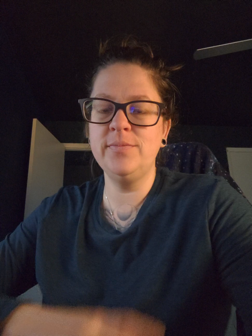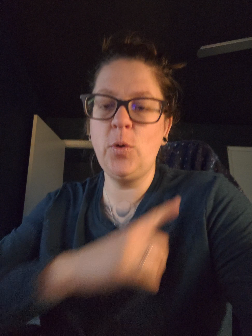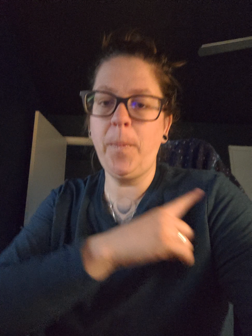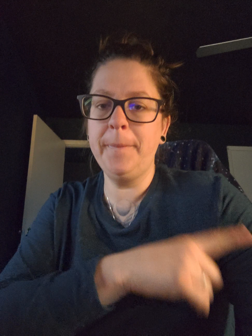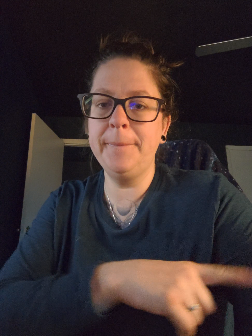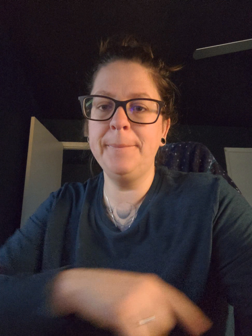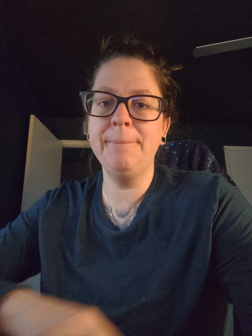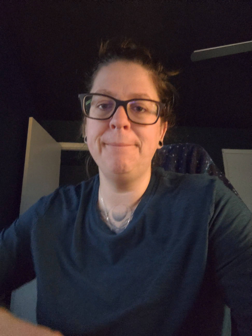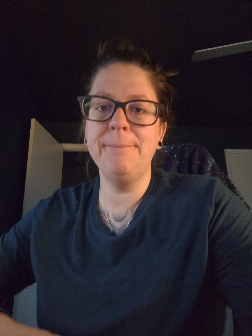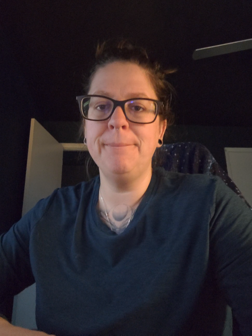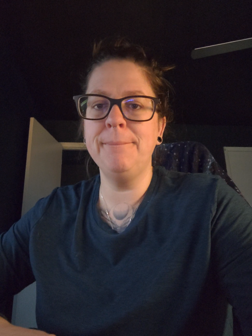arm